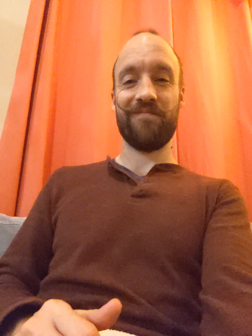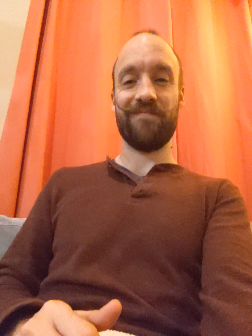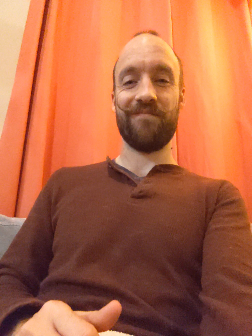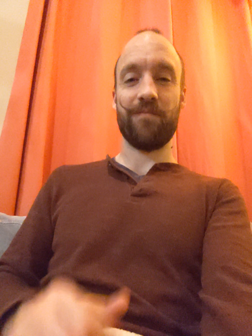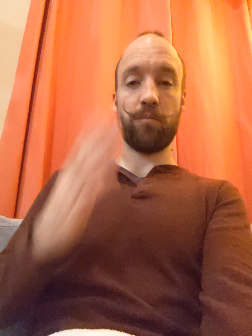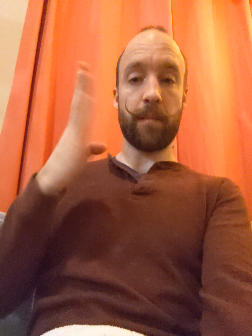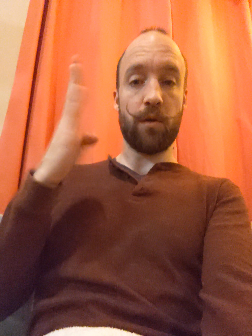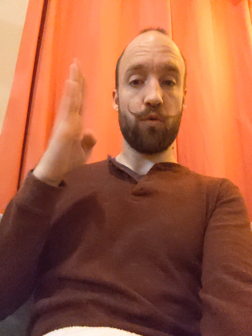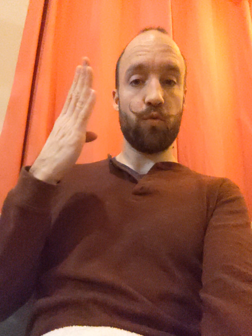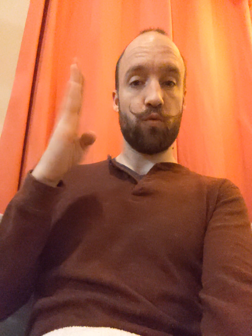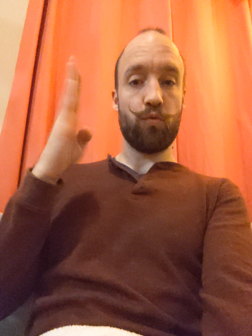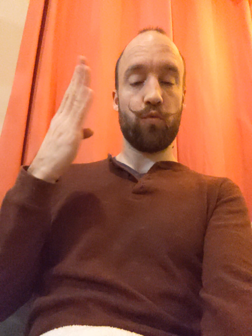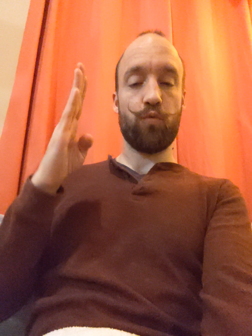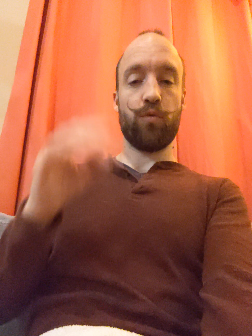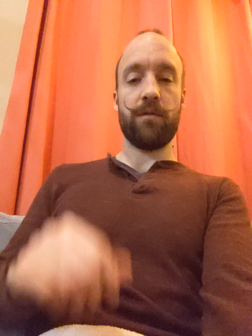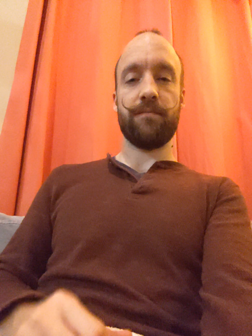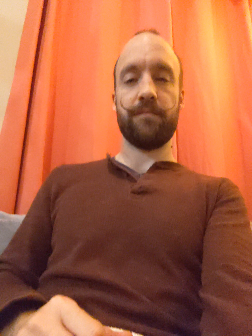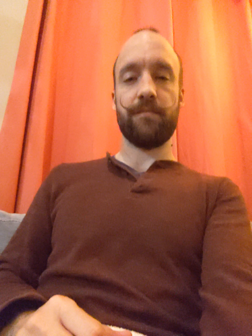blue